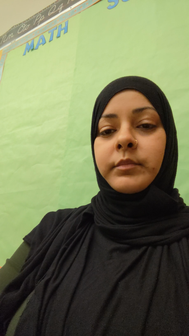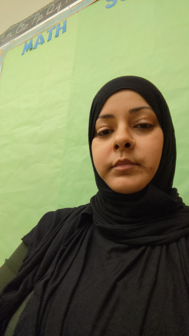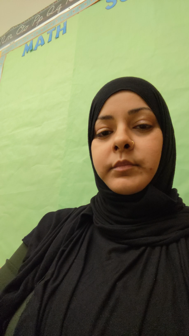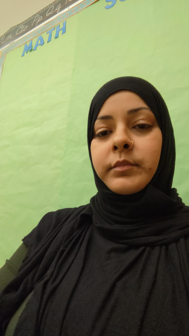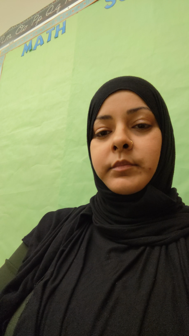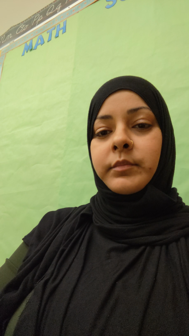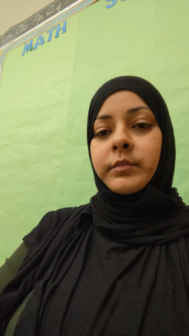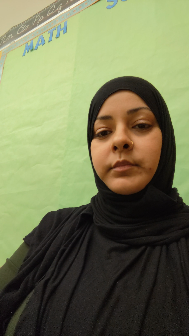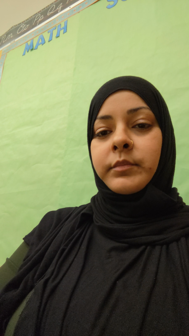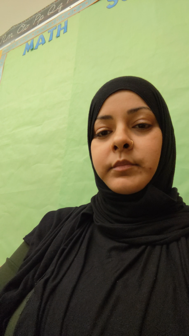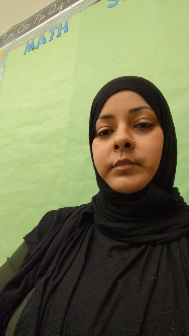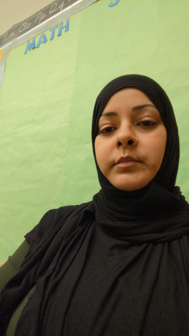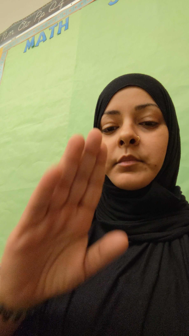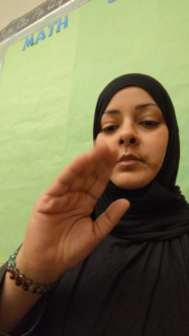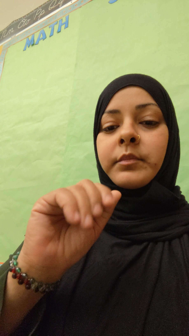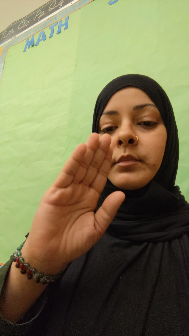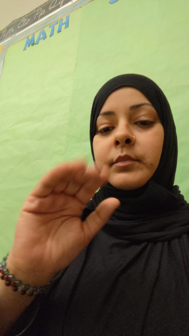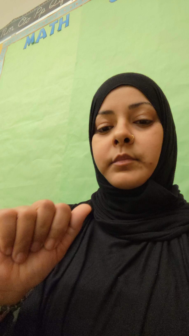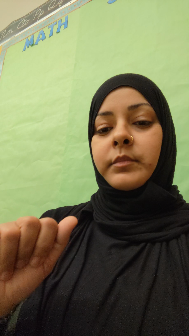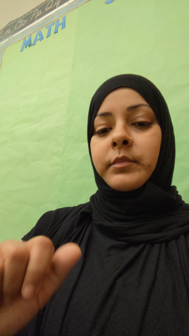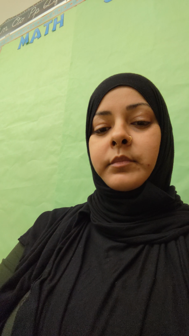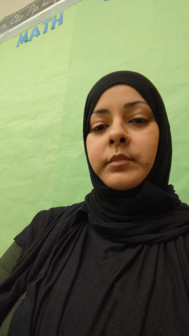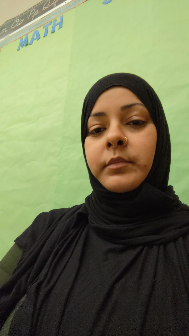baa baa